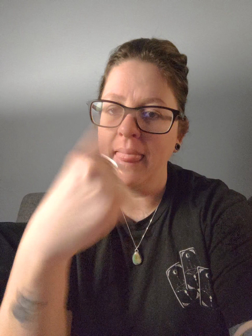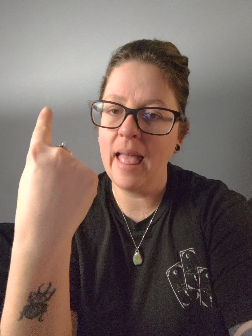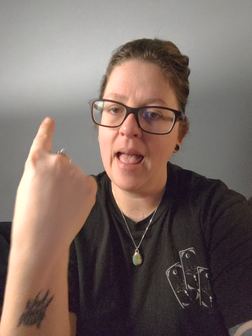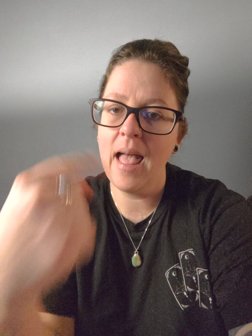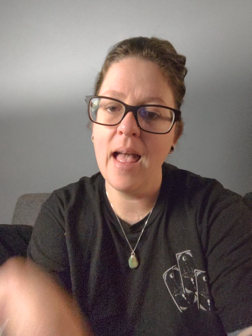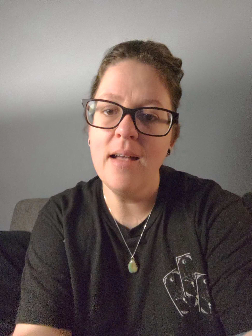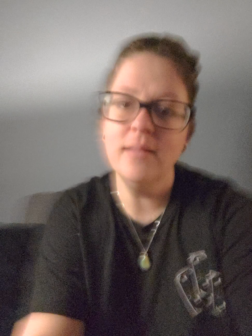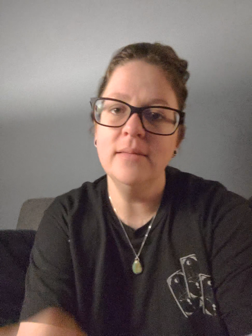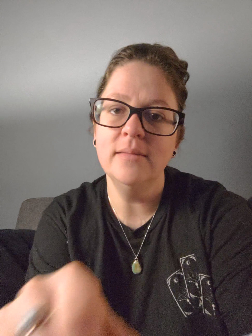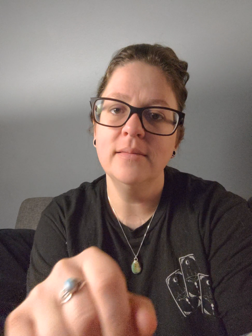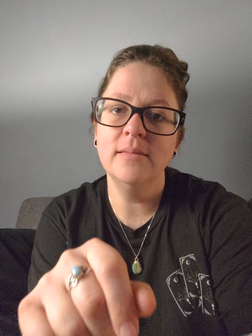black